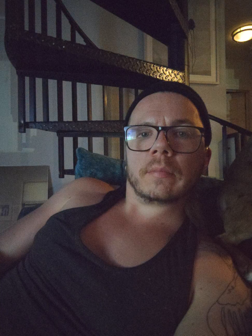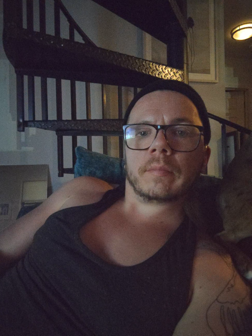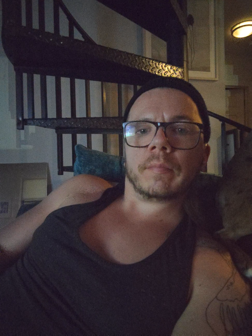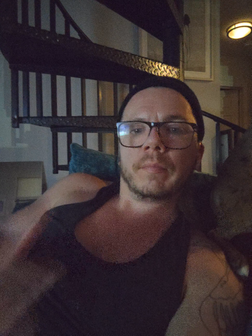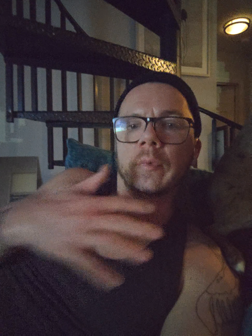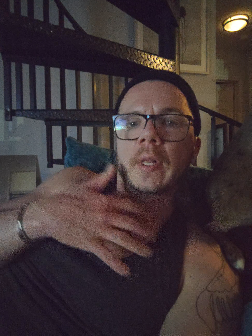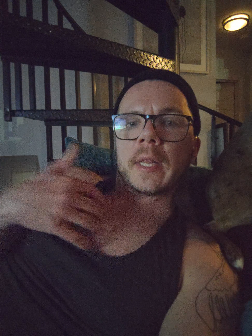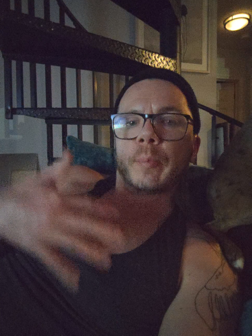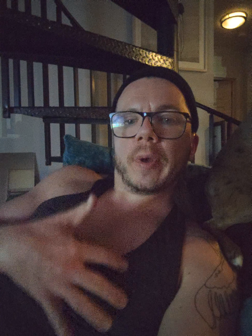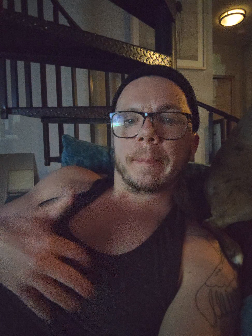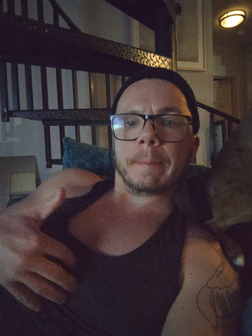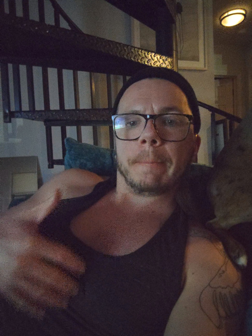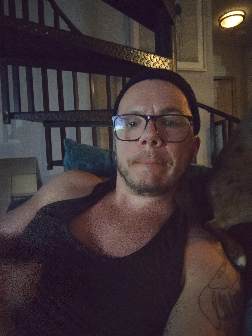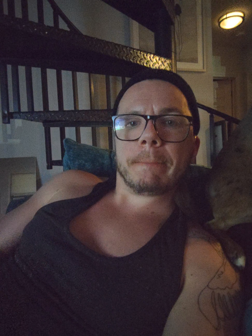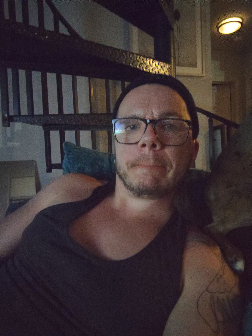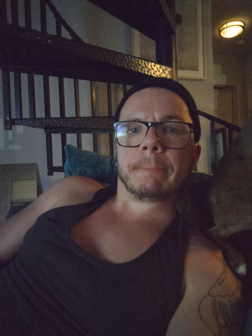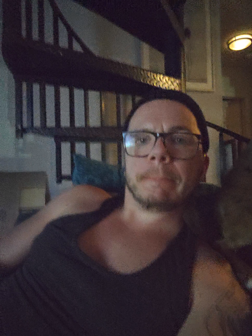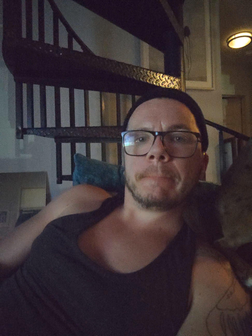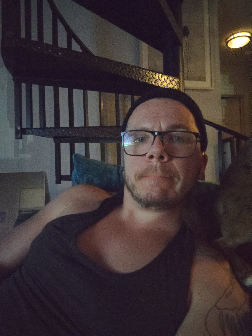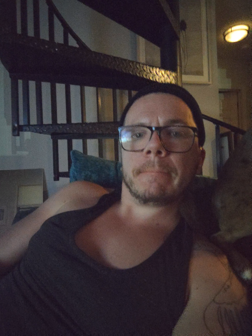zebra